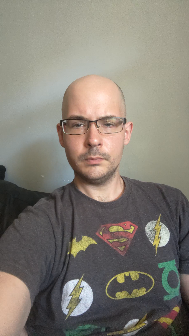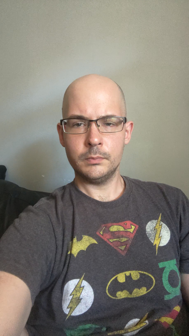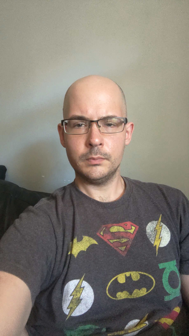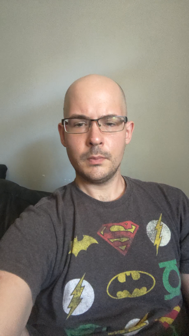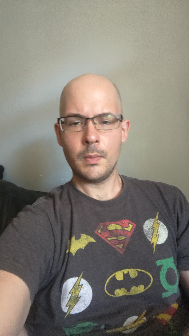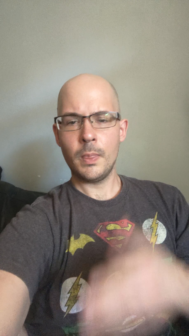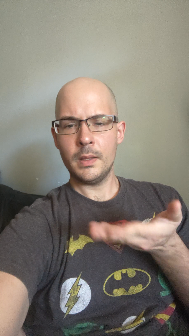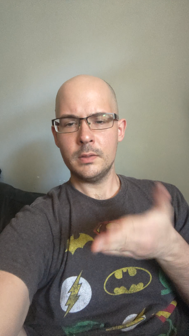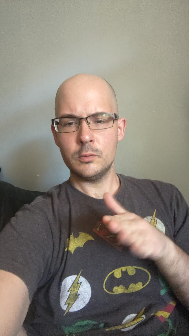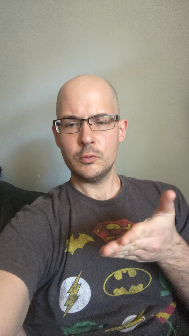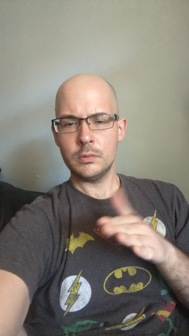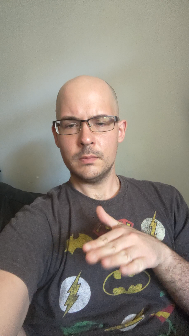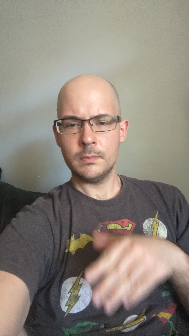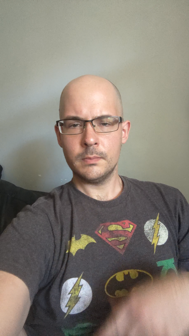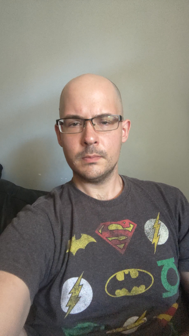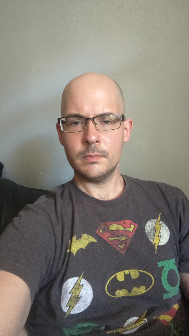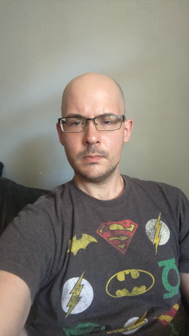kitchen